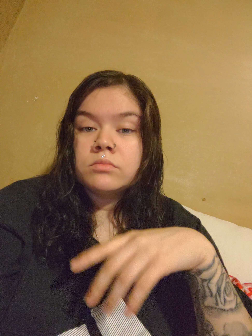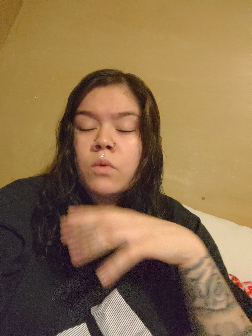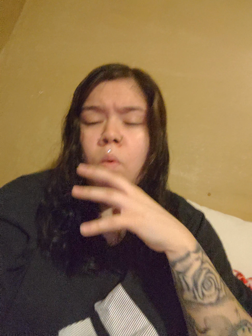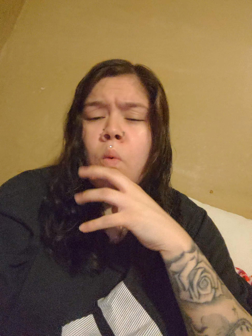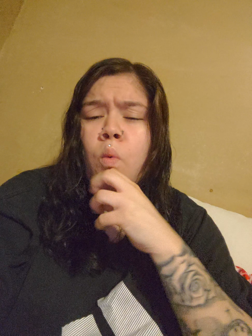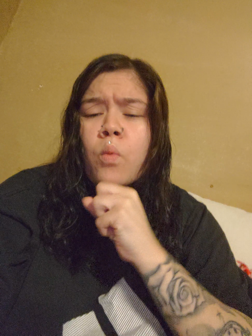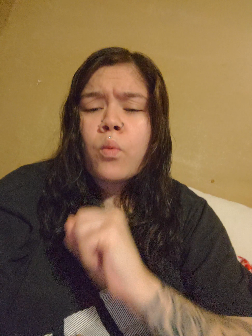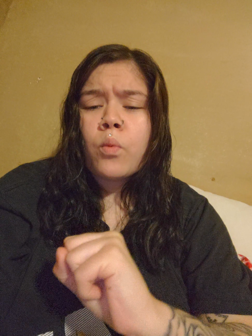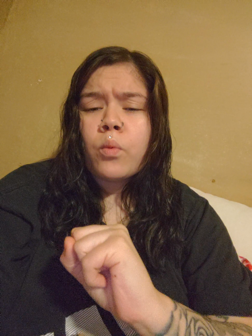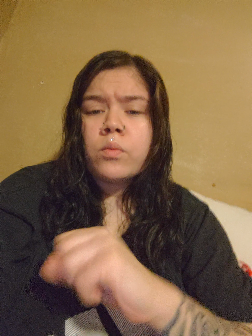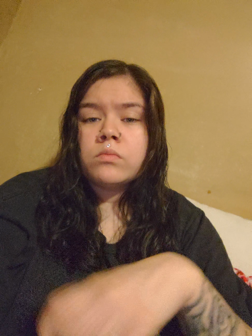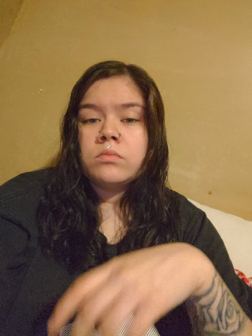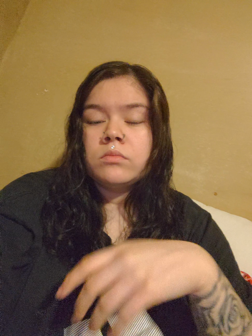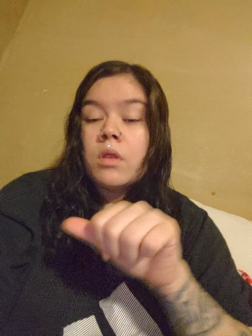old